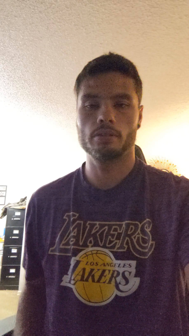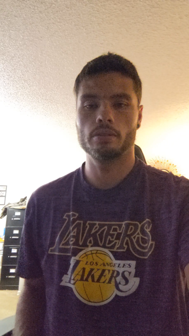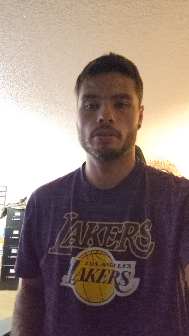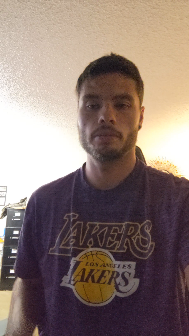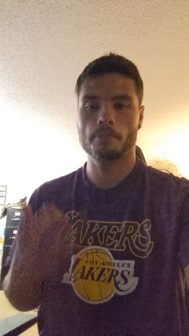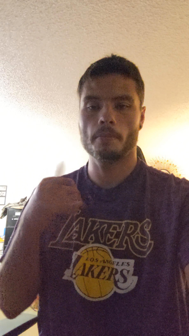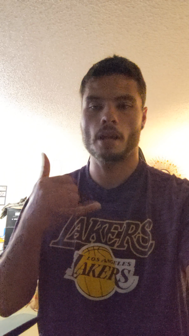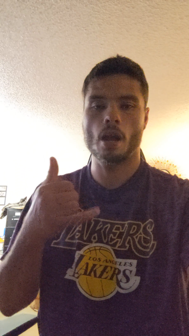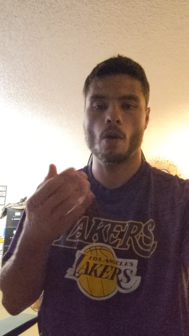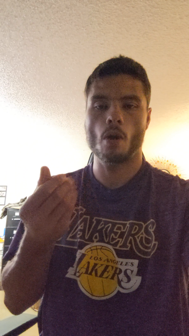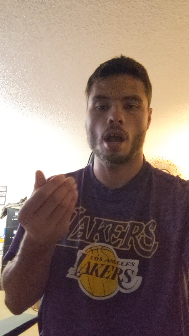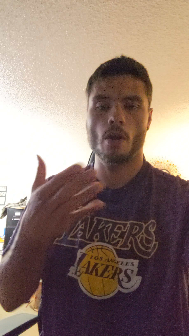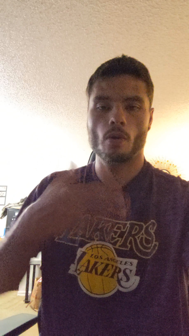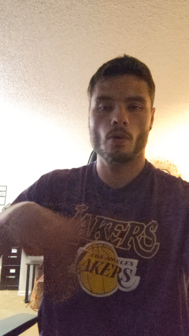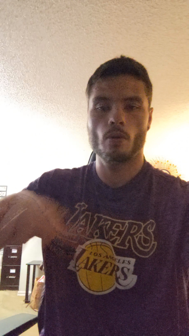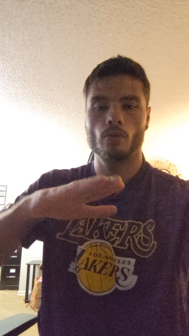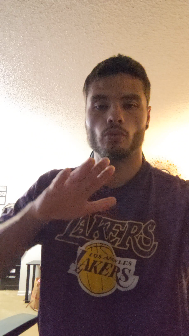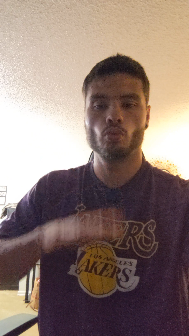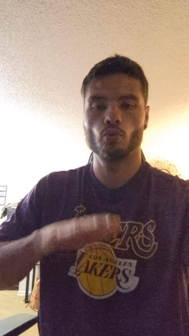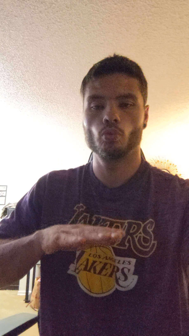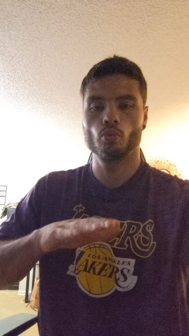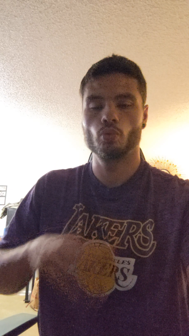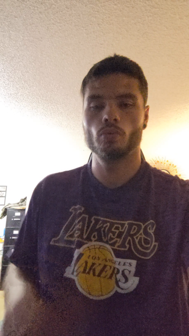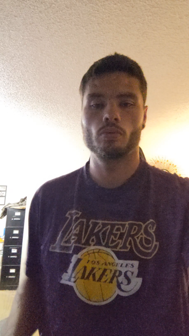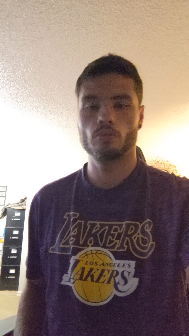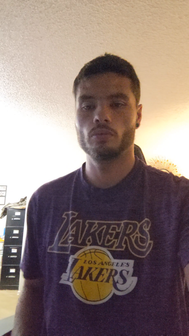playground